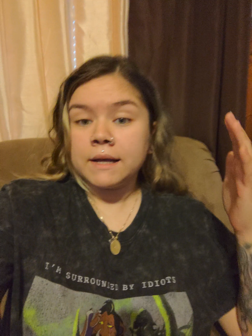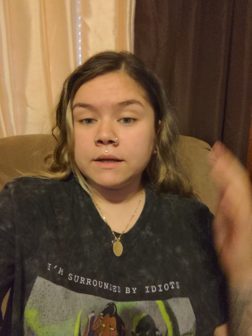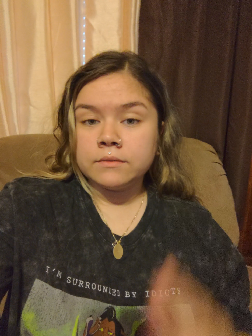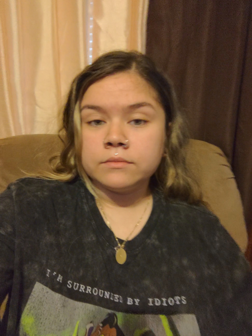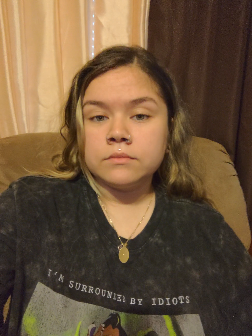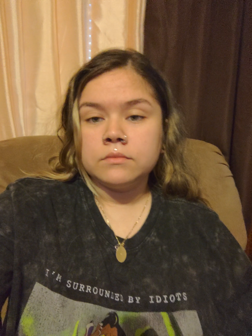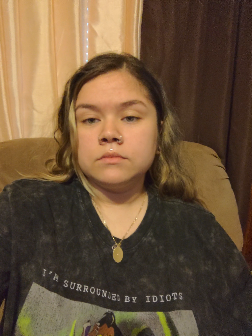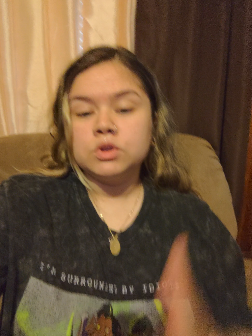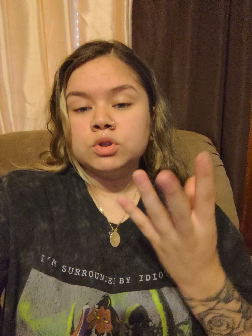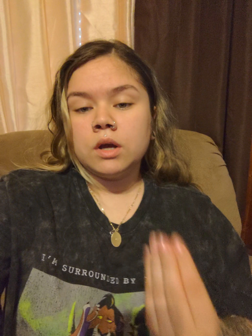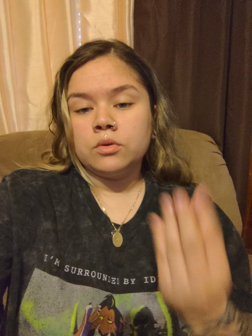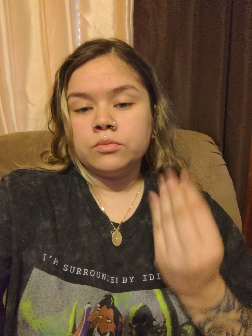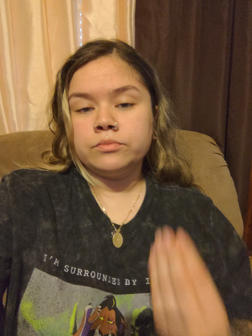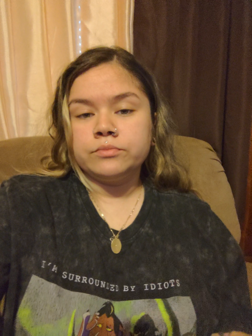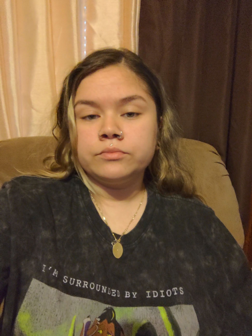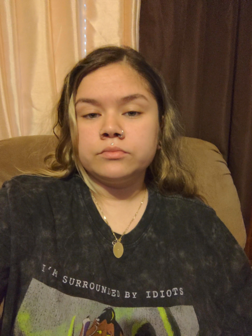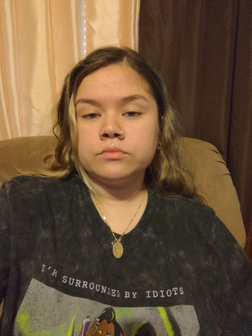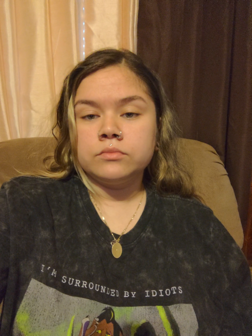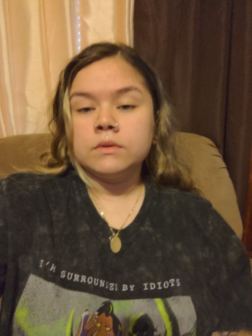gentle